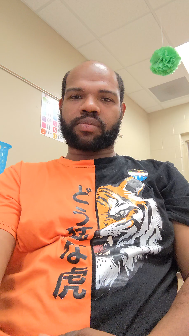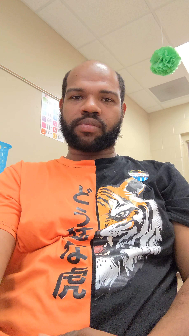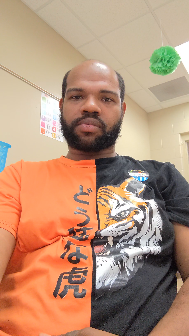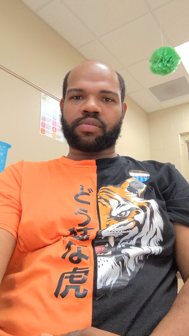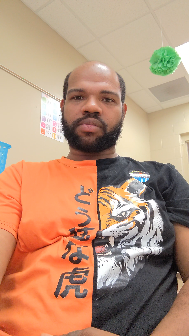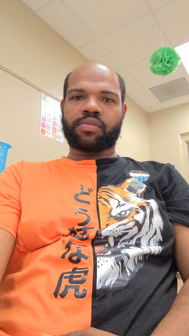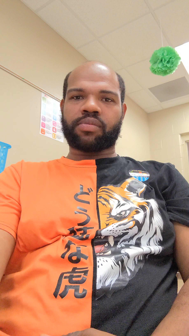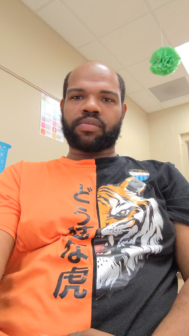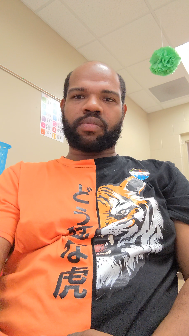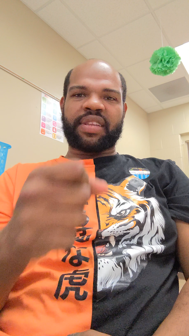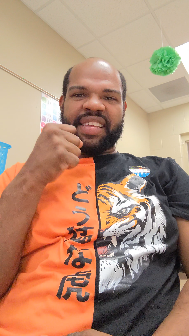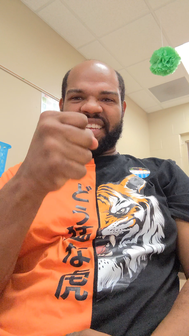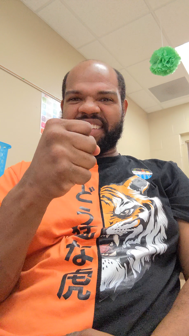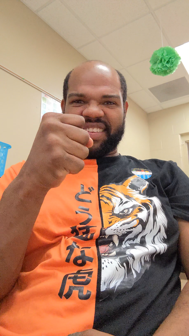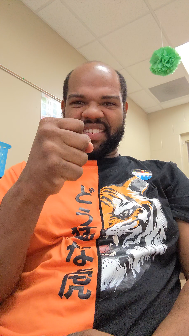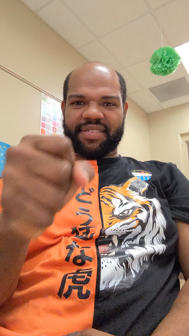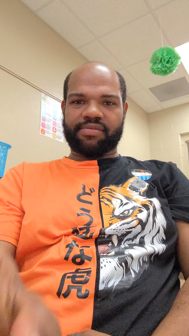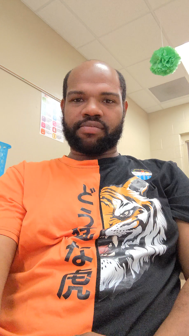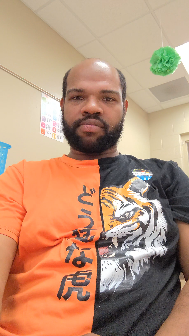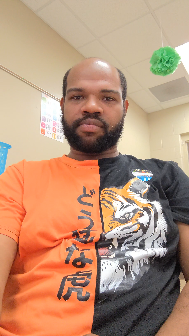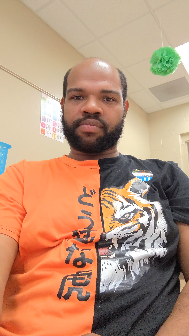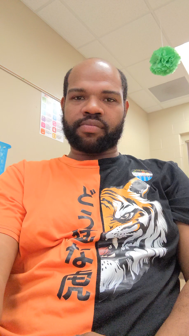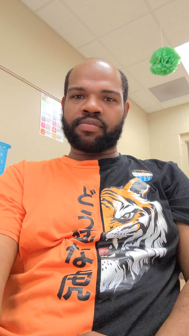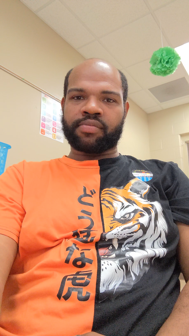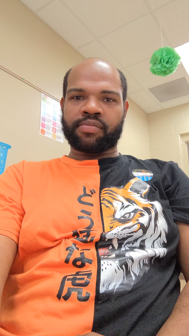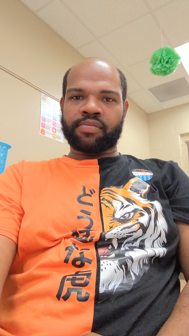hit